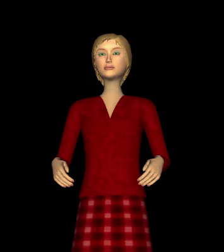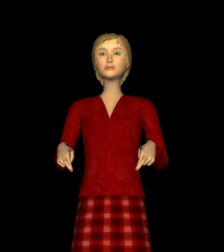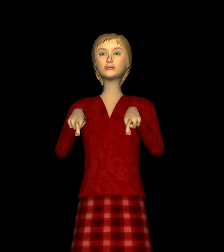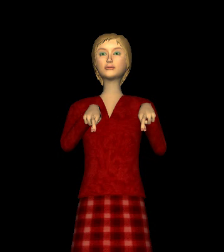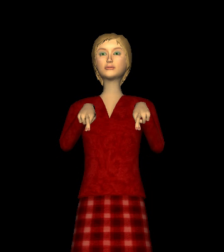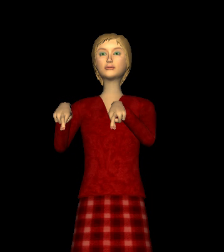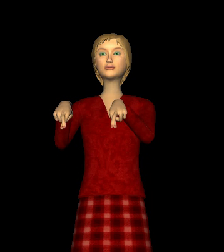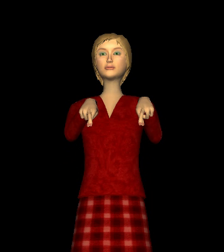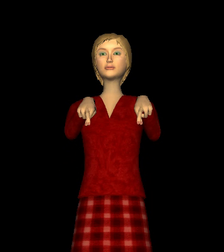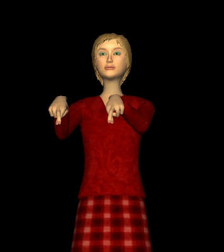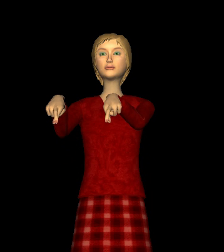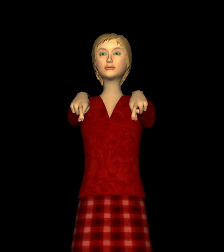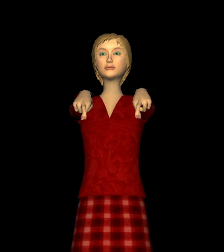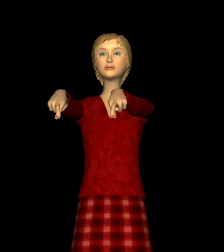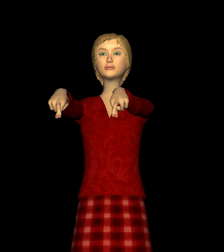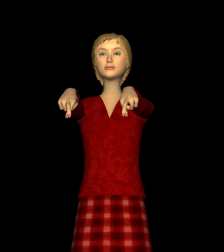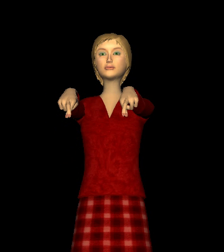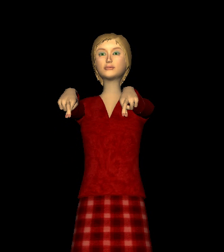نهر